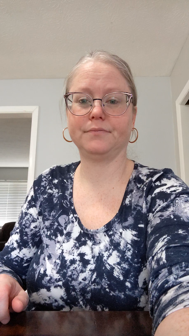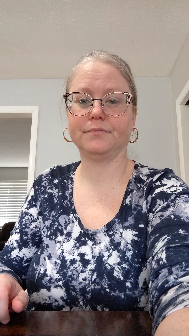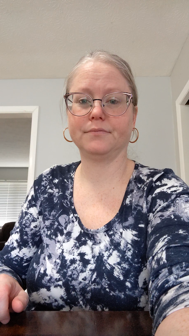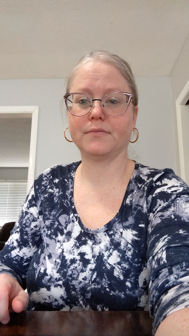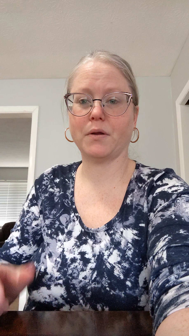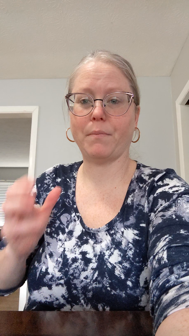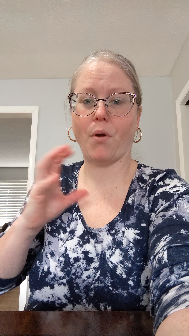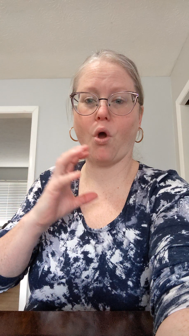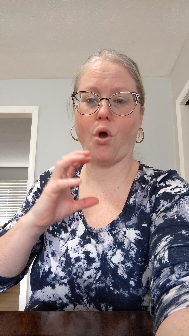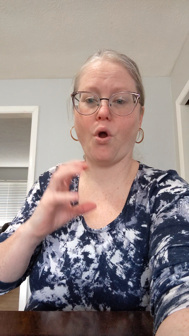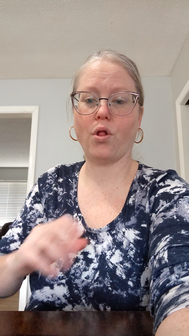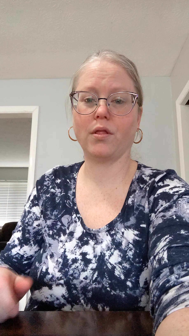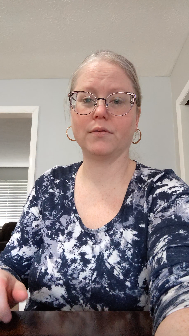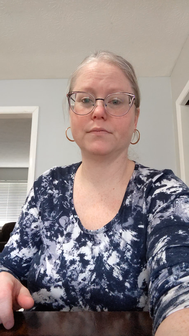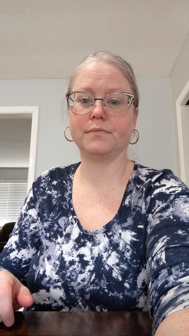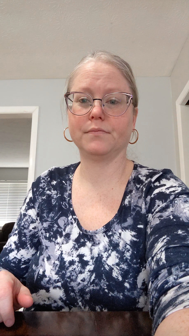ball